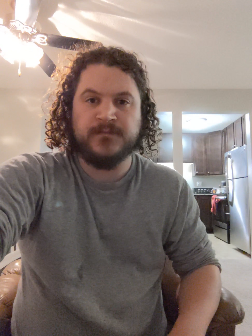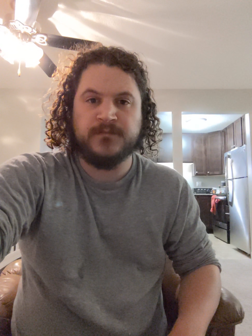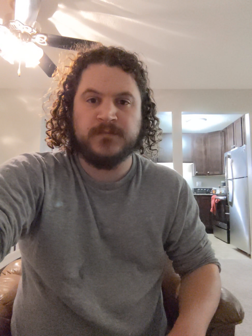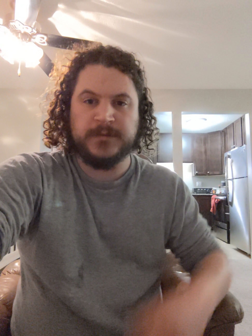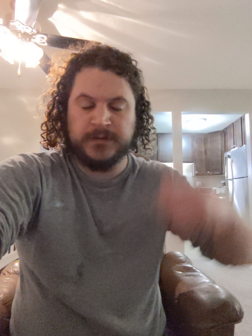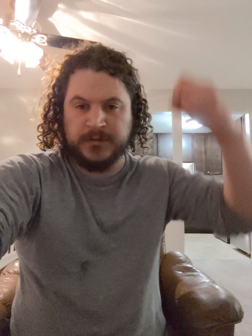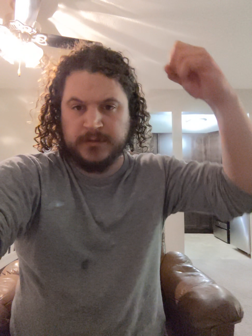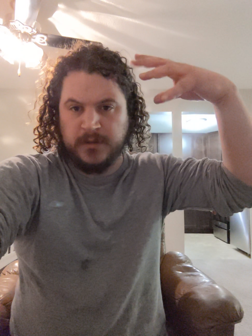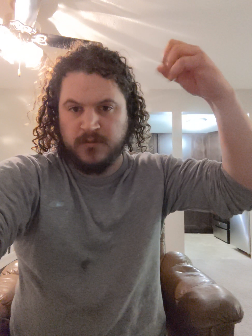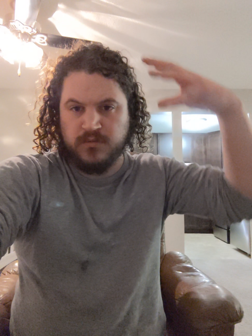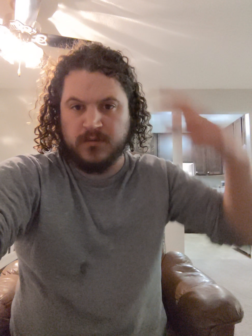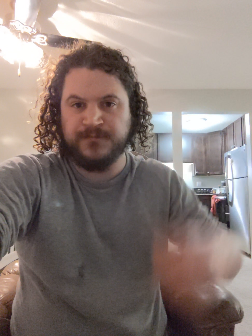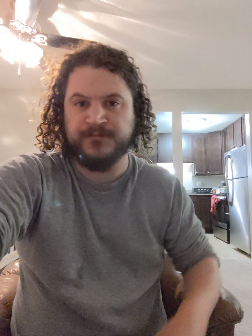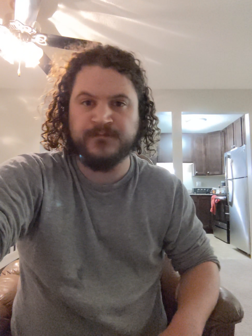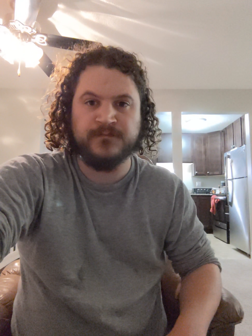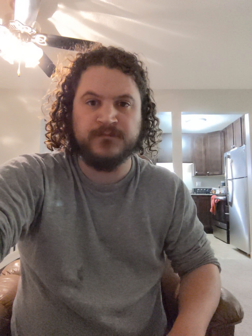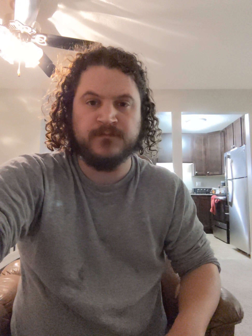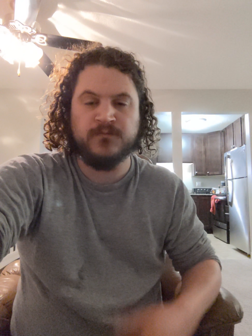shower